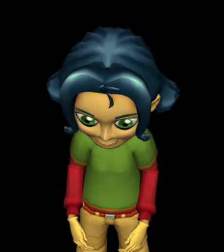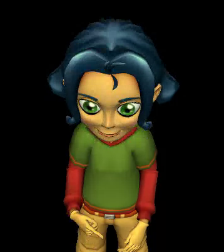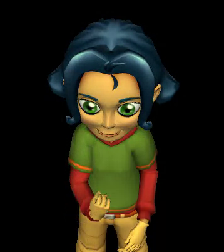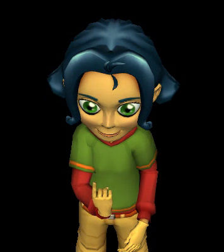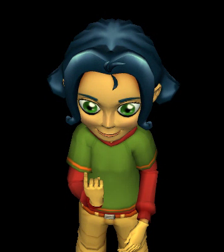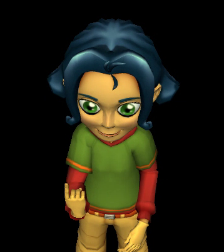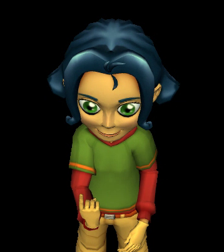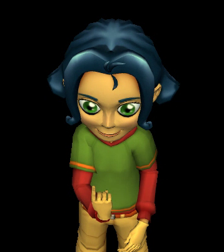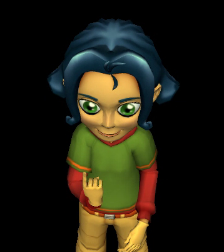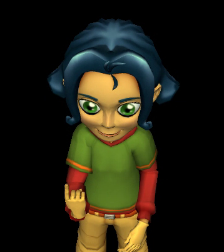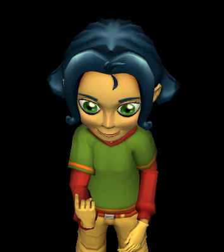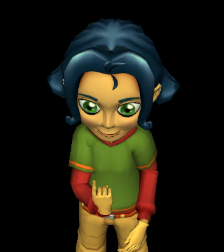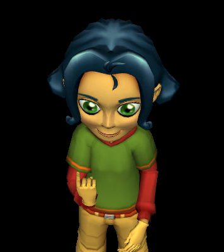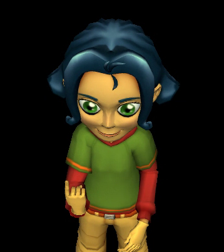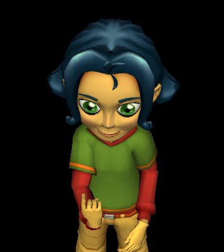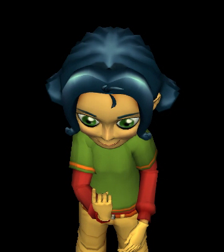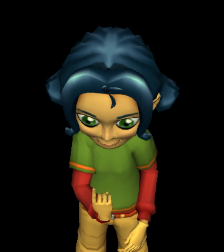يدير